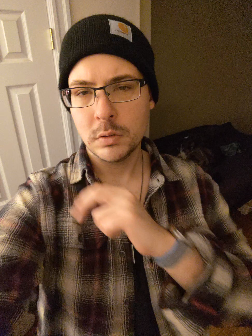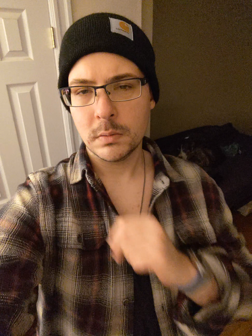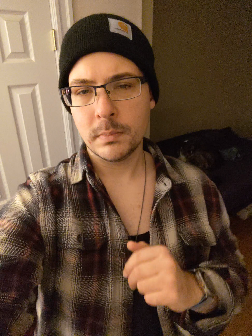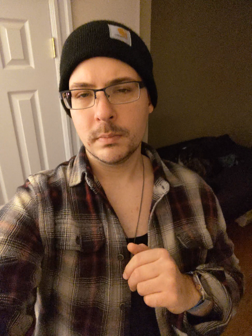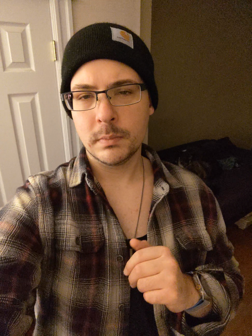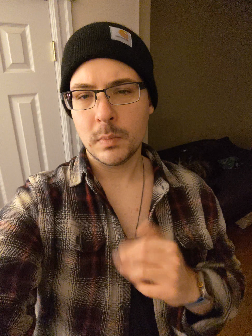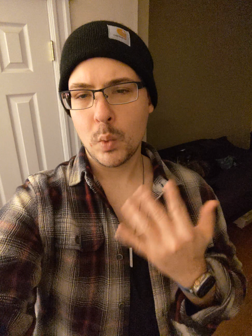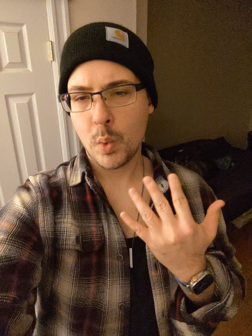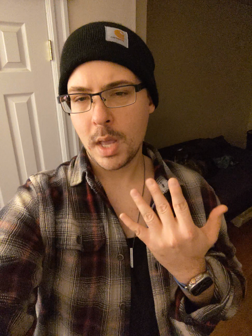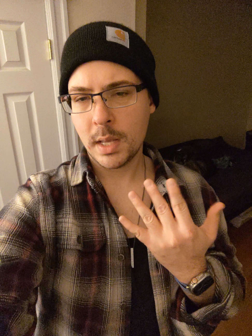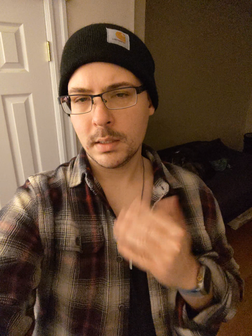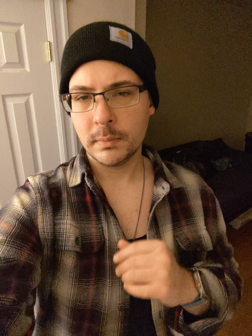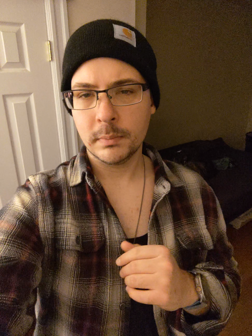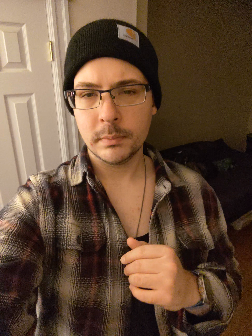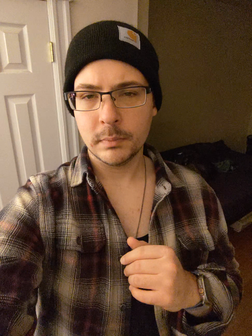wait